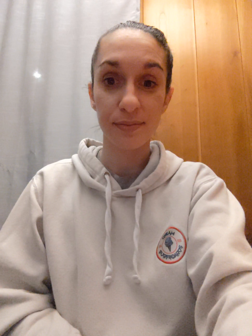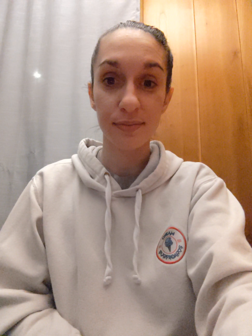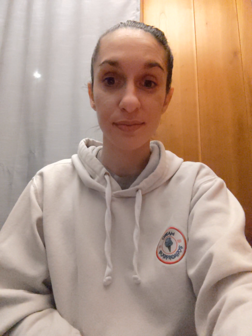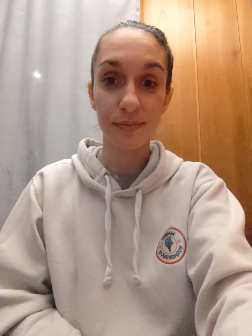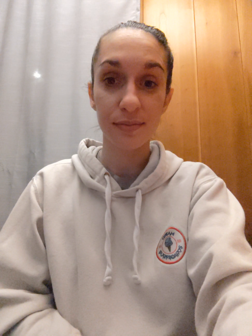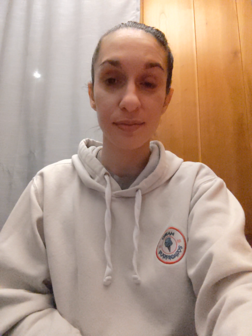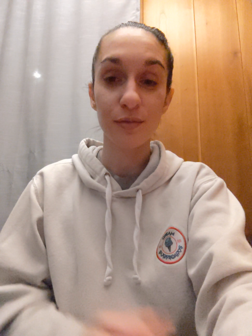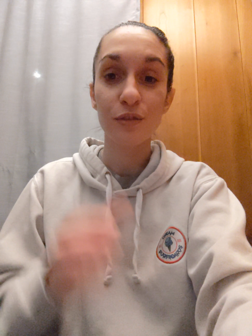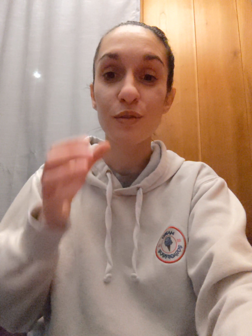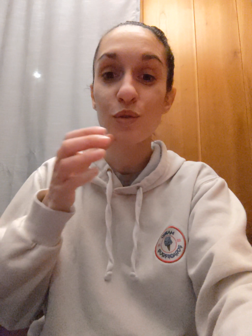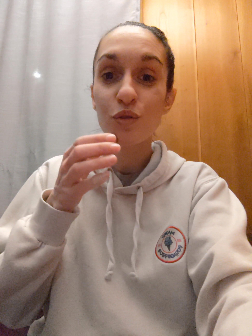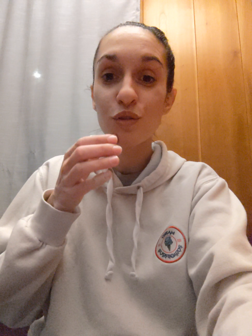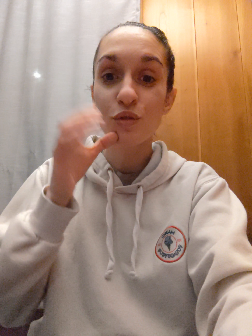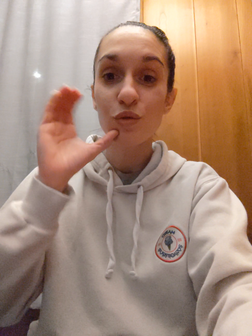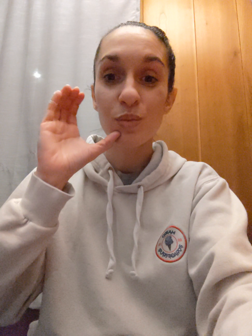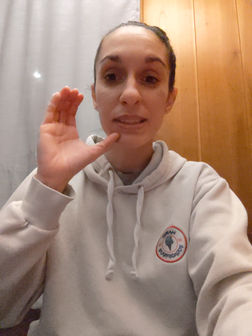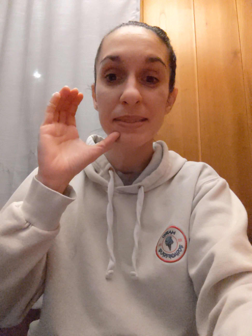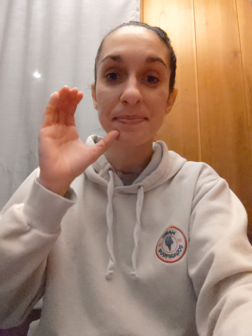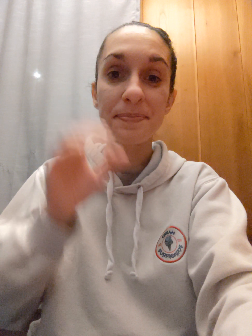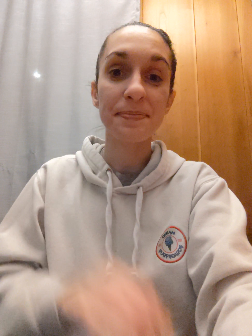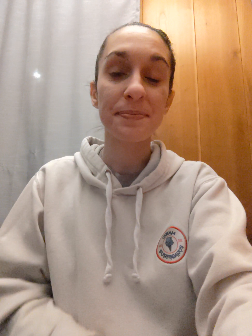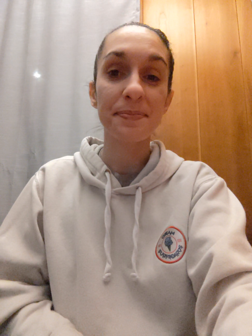drink